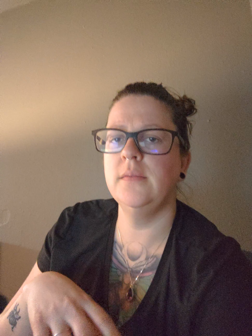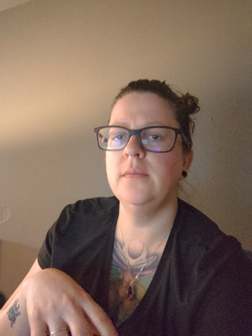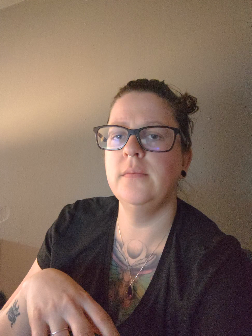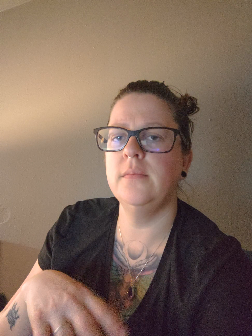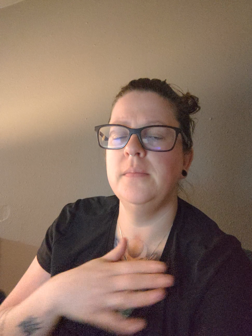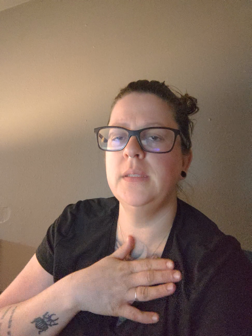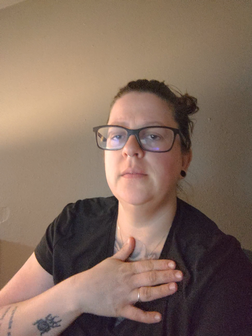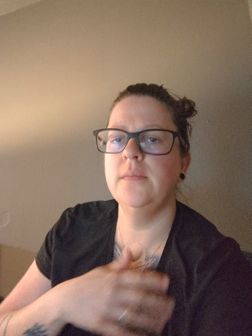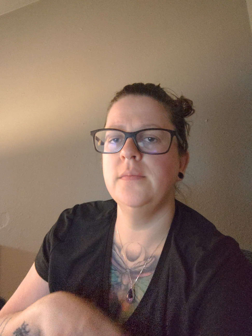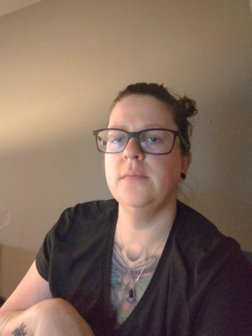my